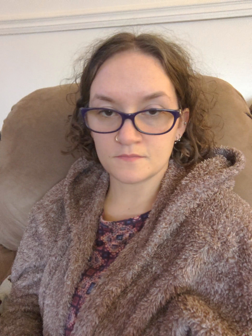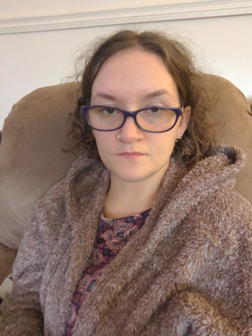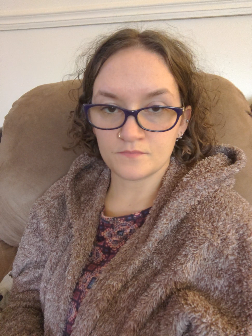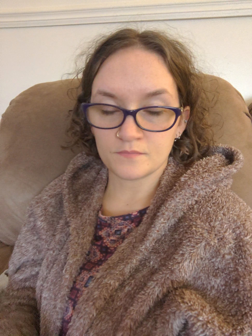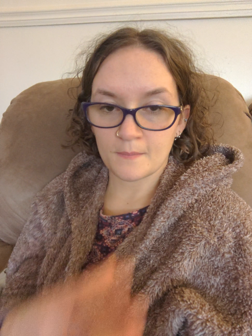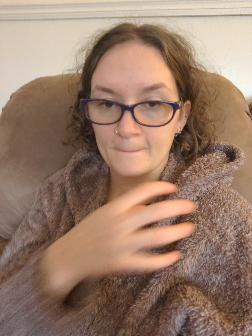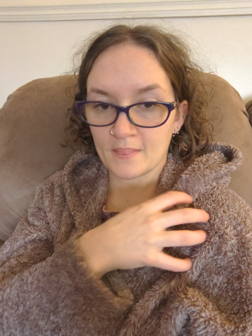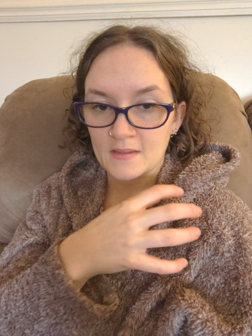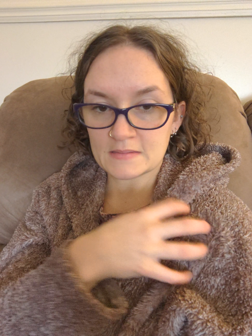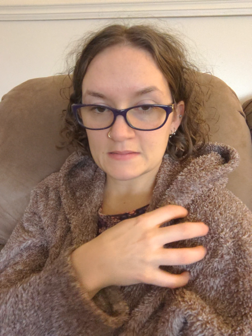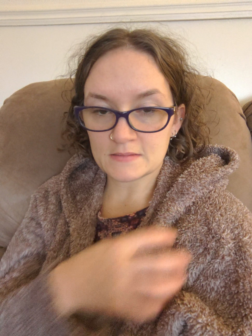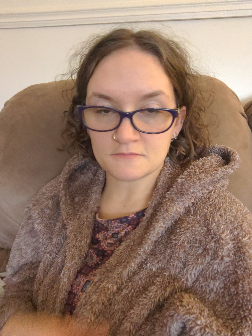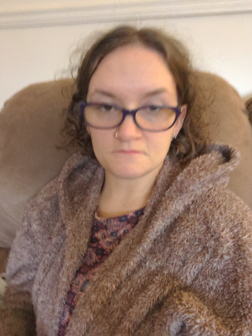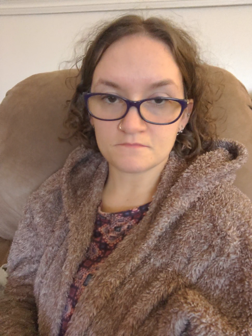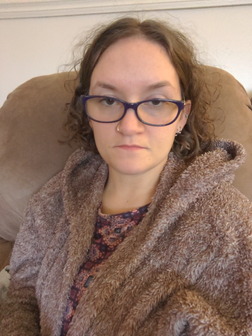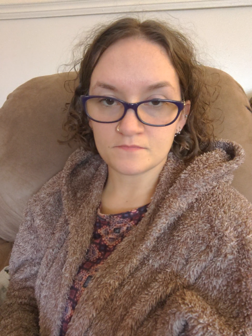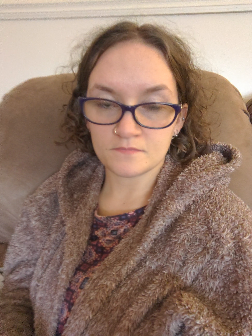police